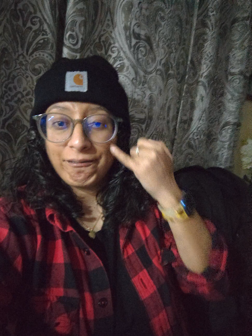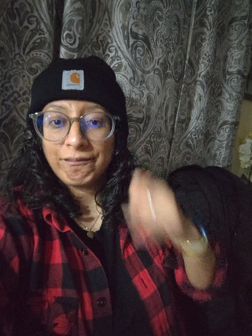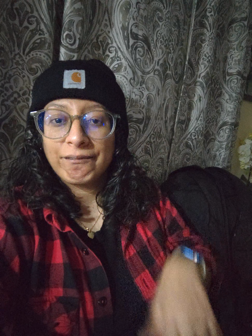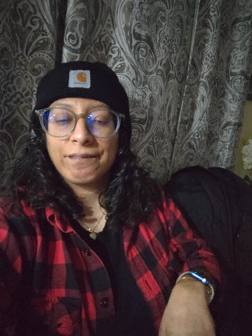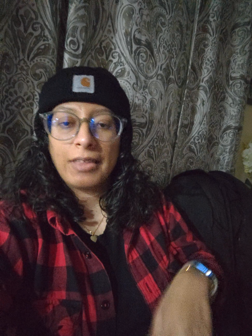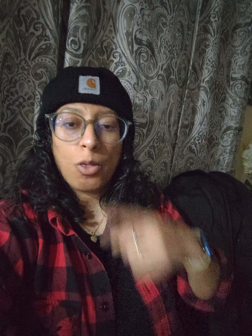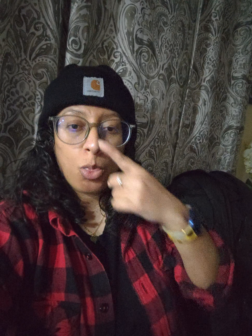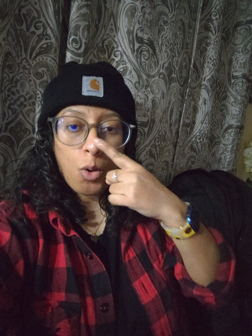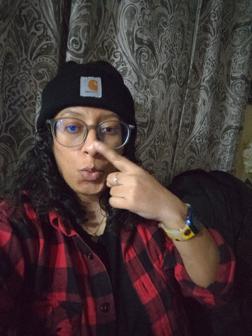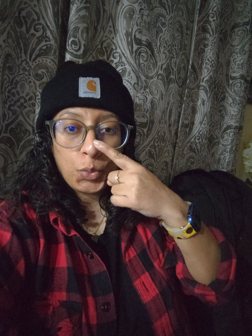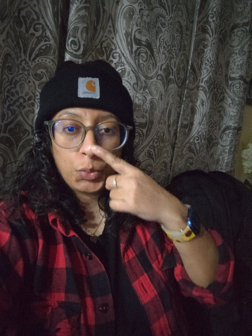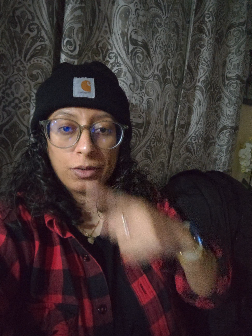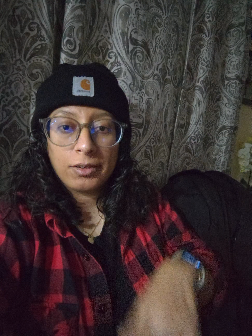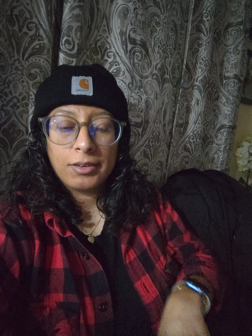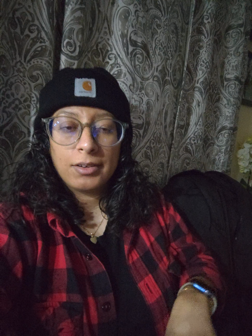nose